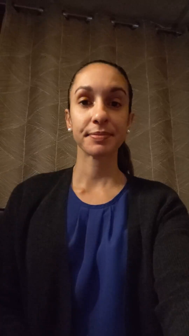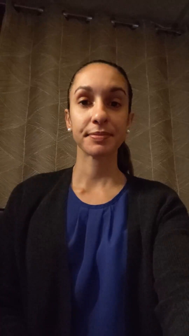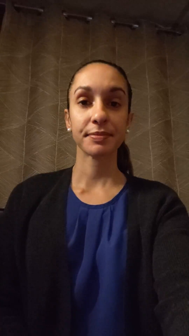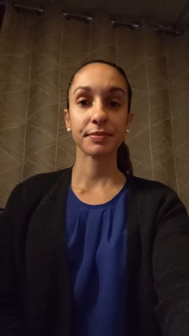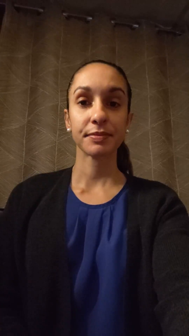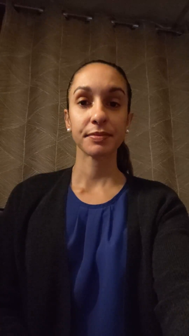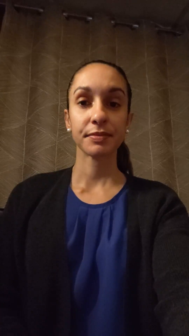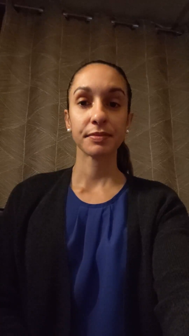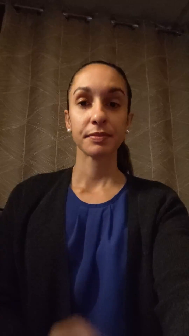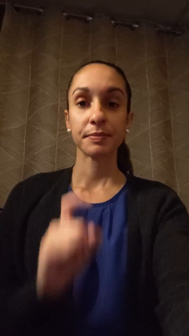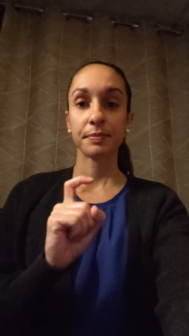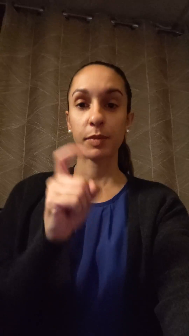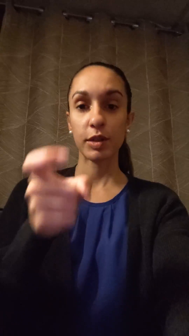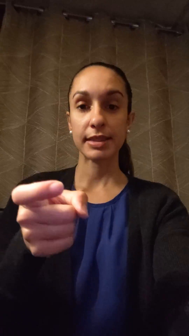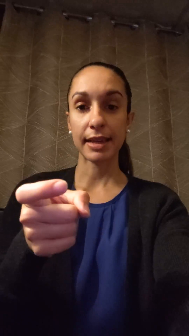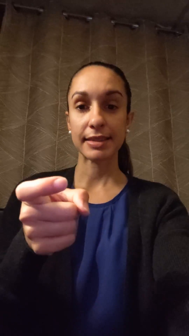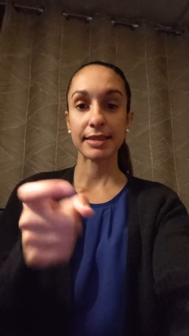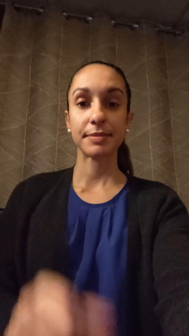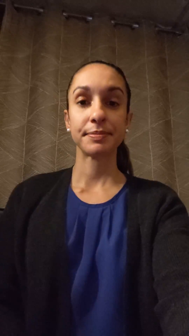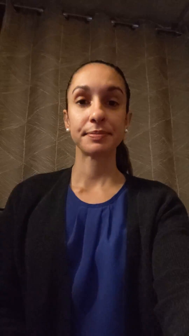present